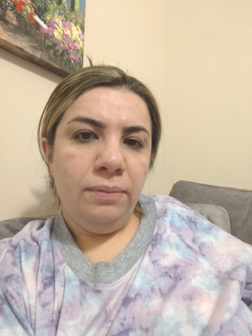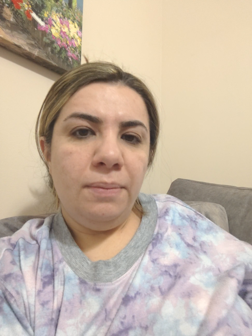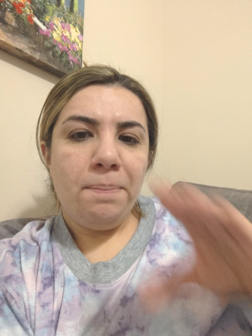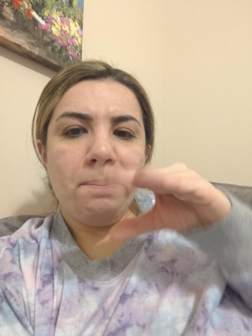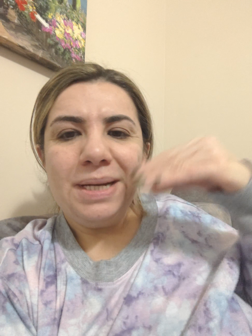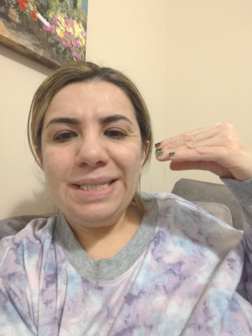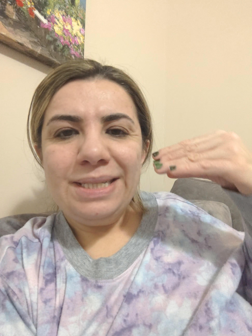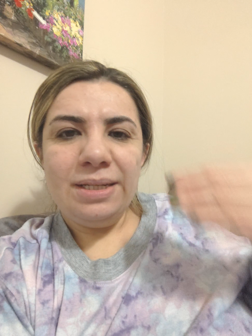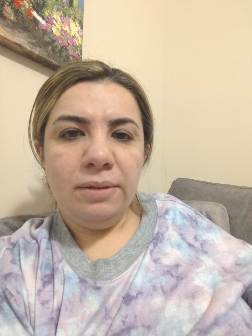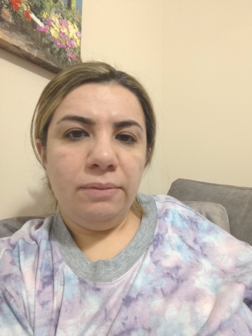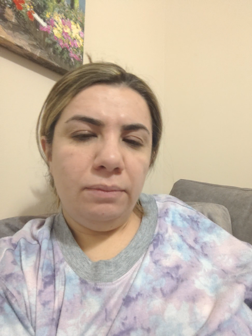smile